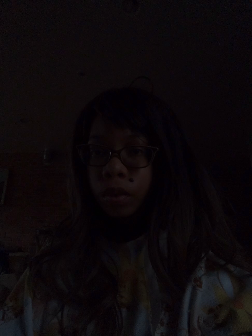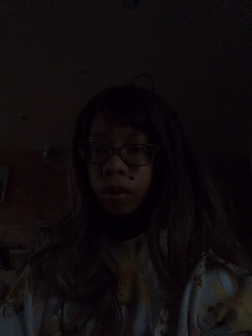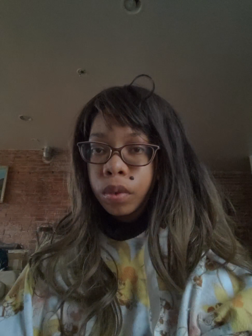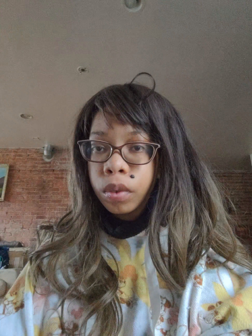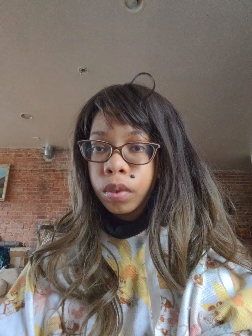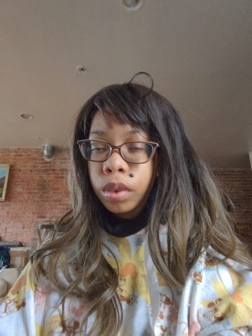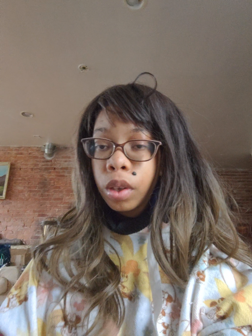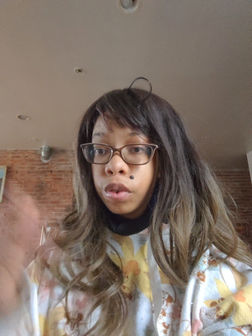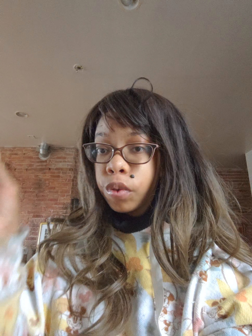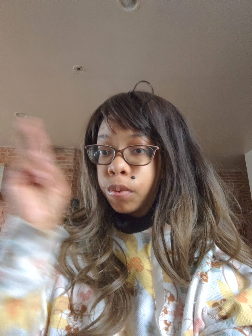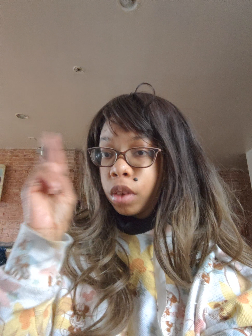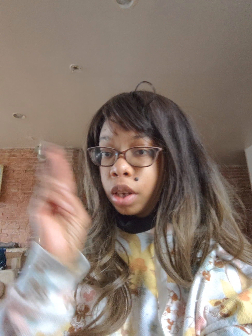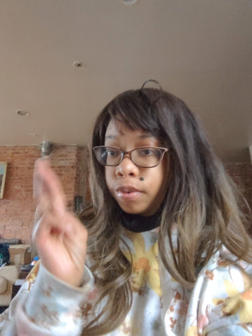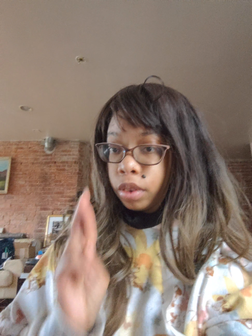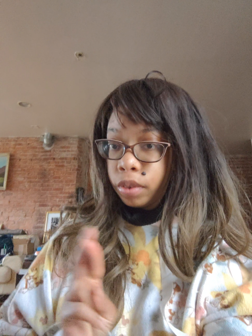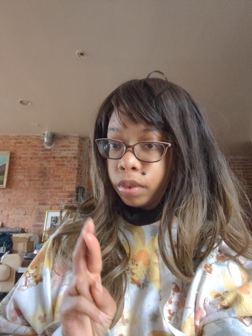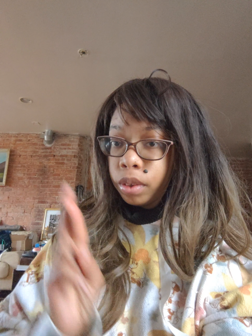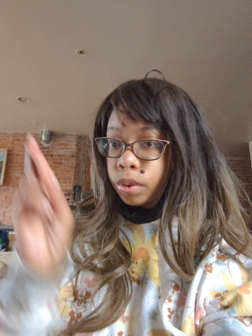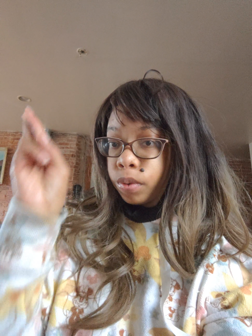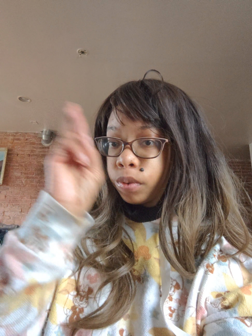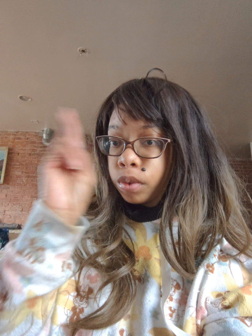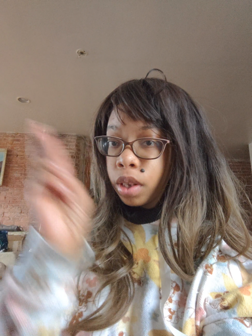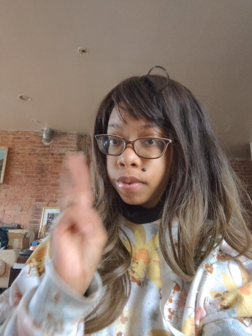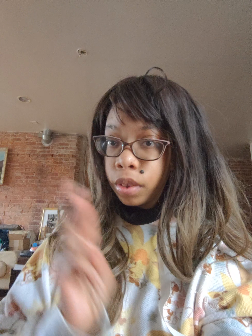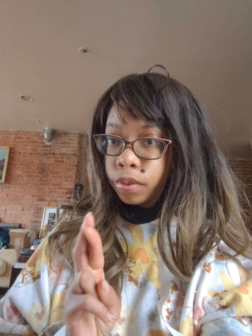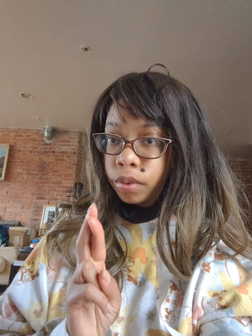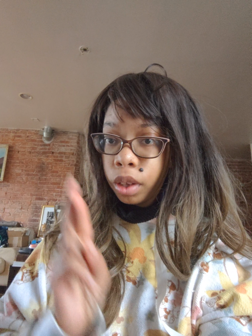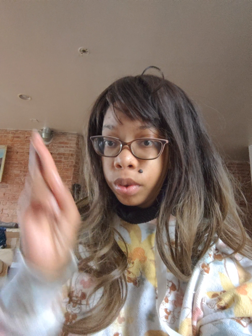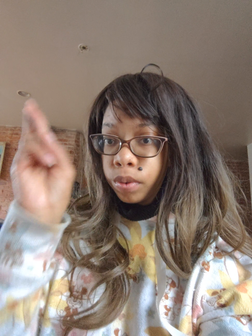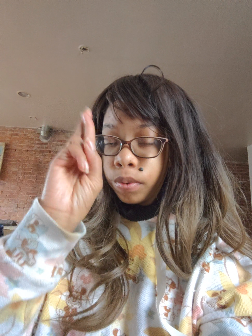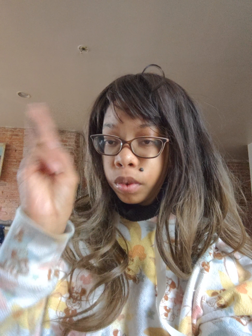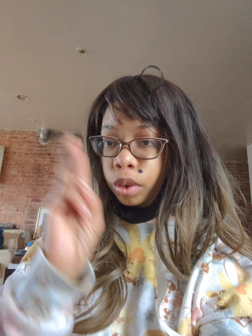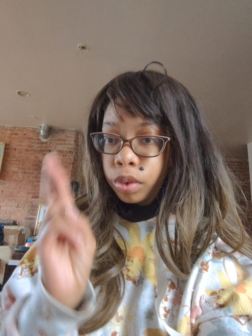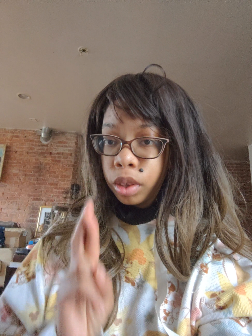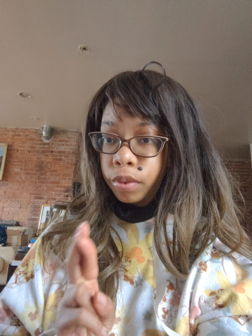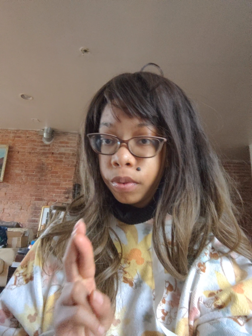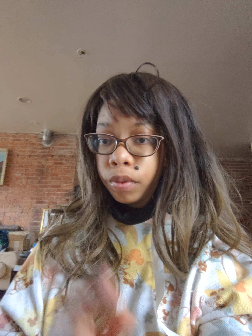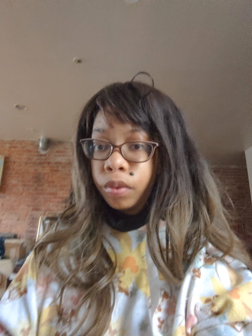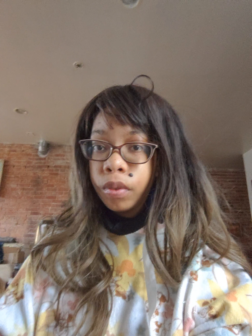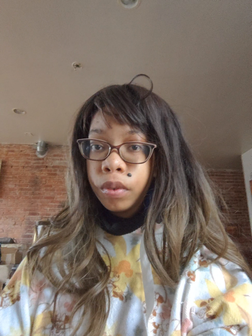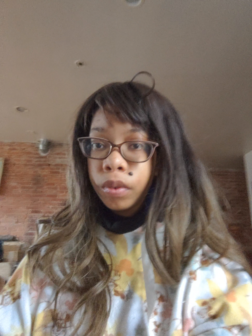refrigerator